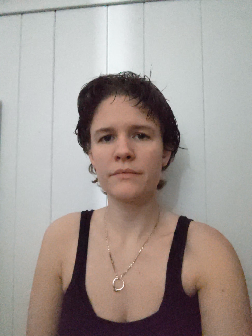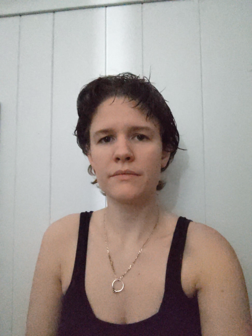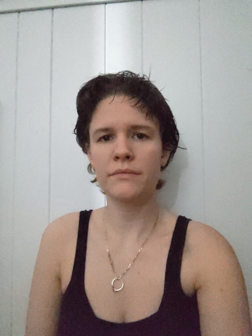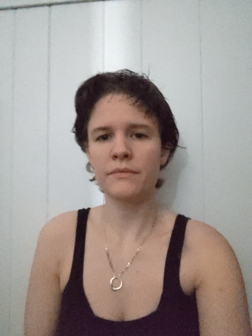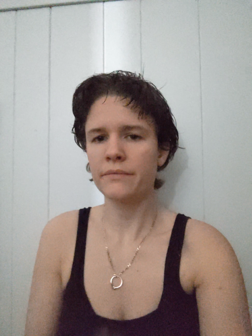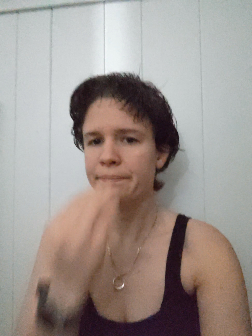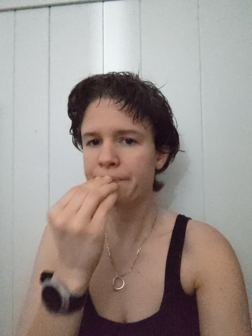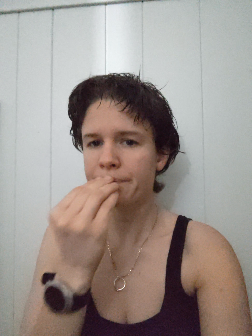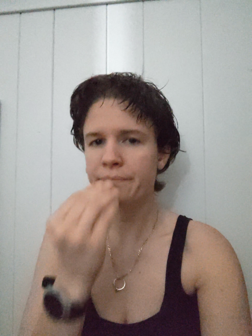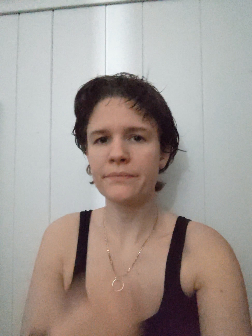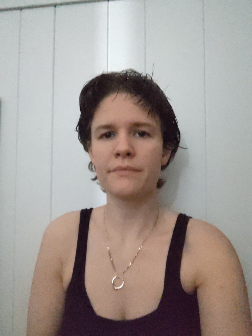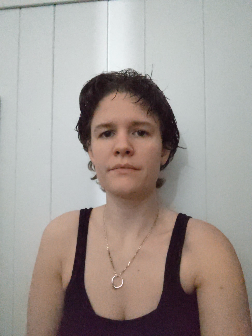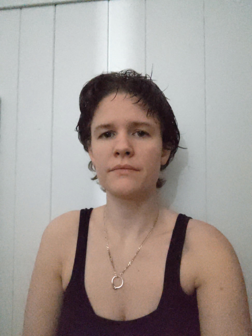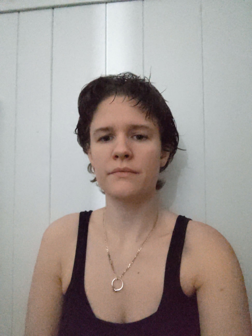food